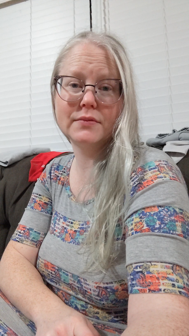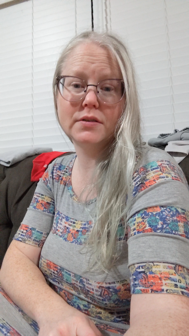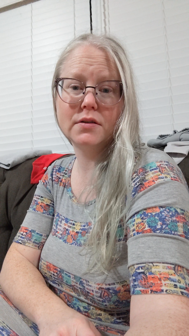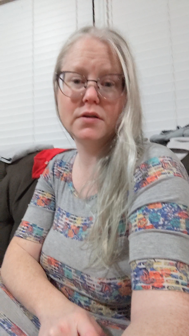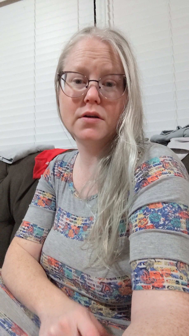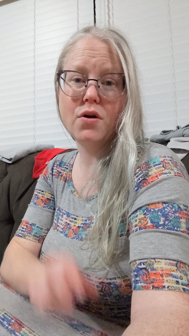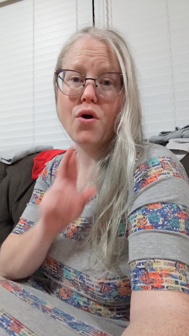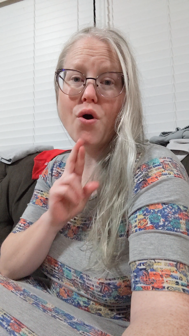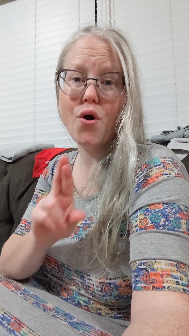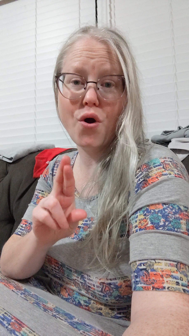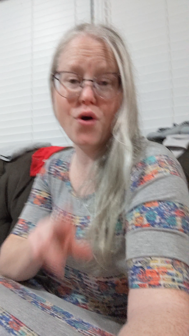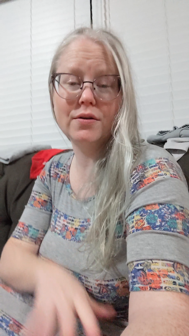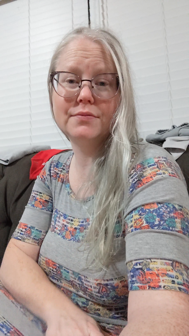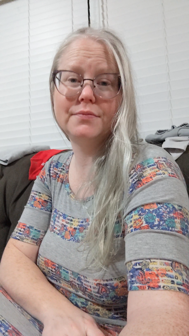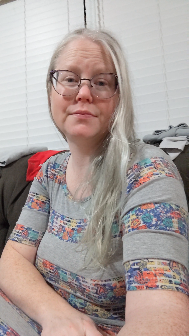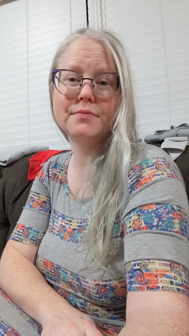are